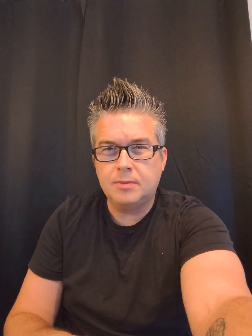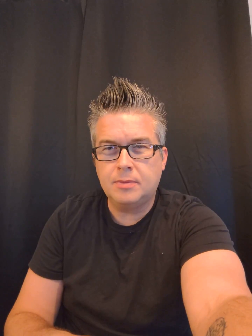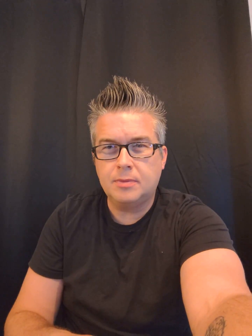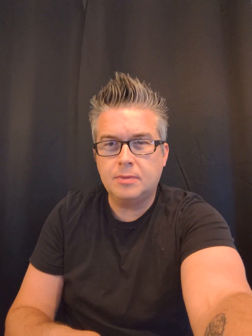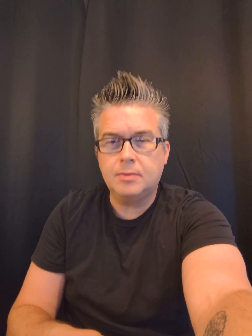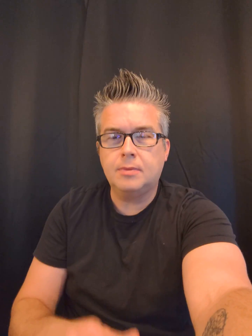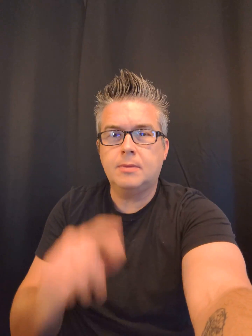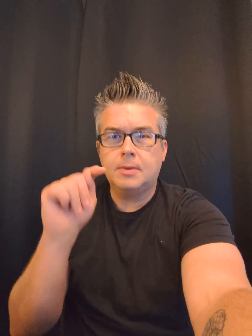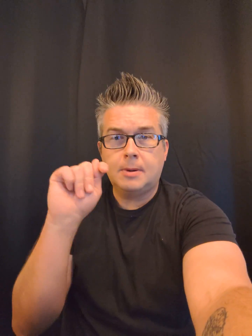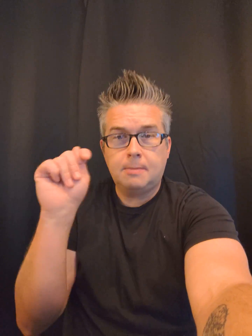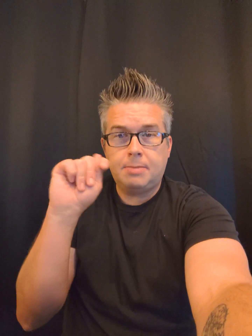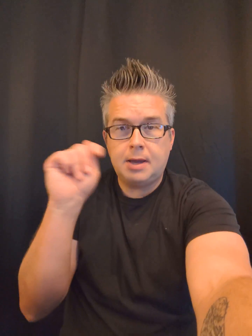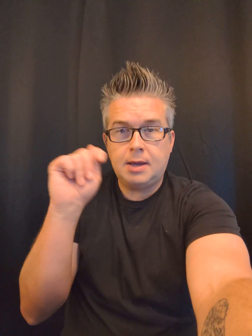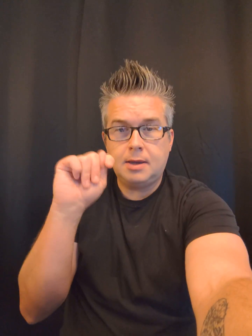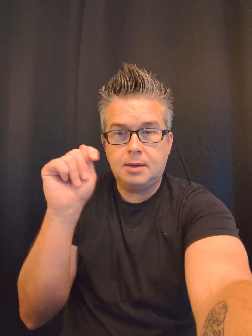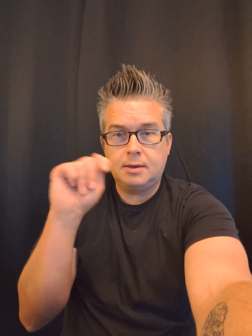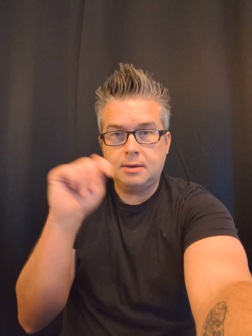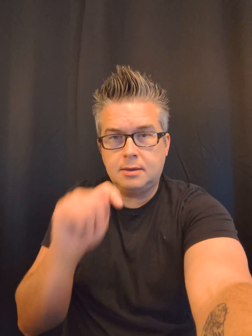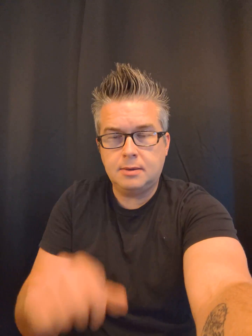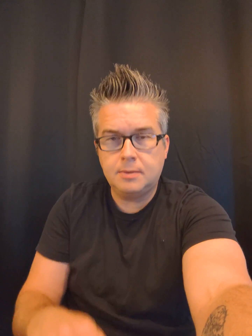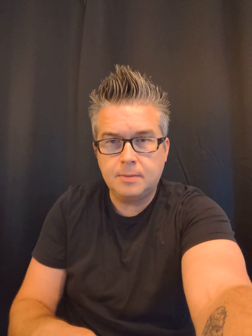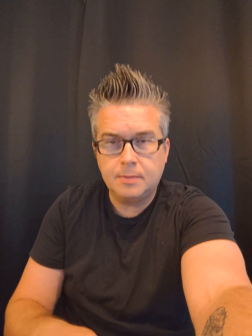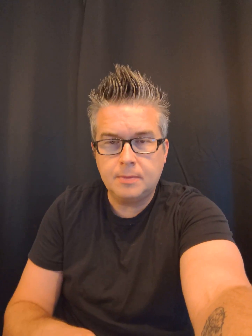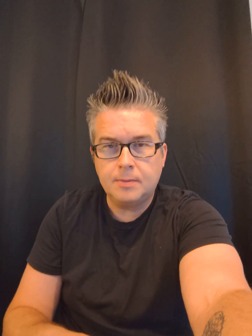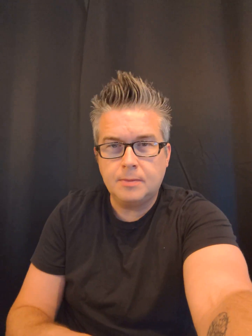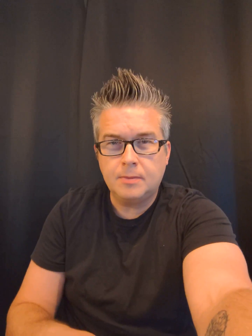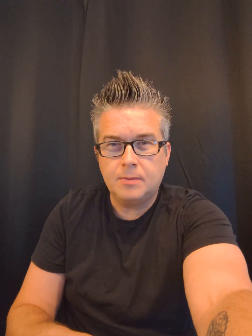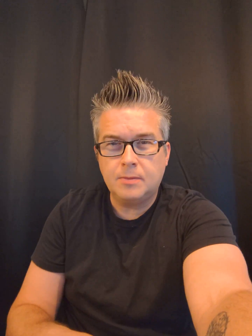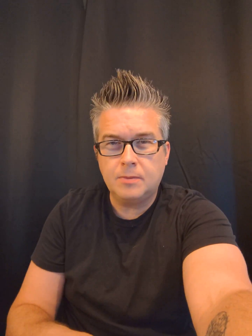bathroom